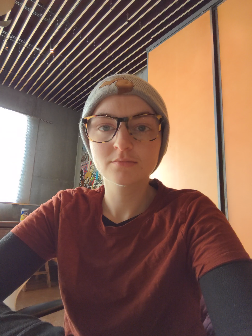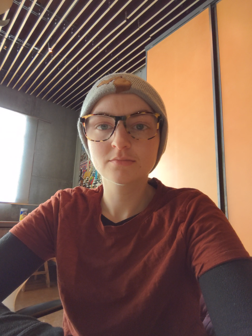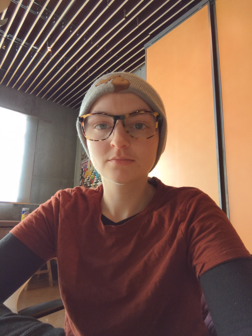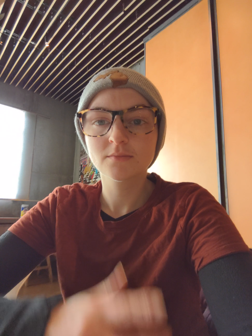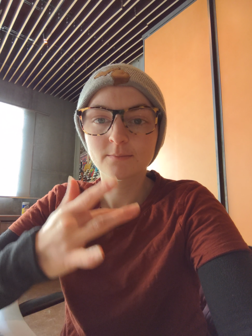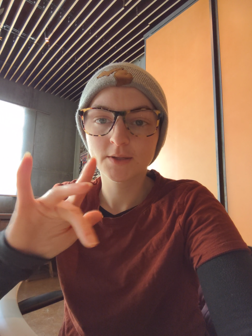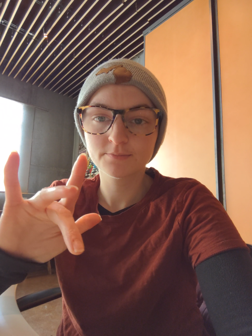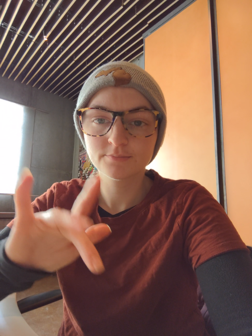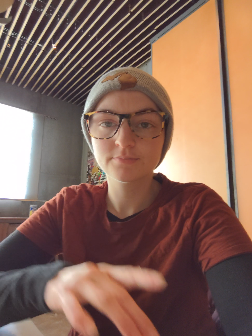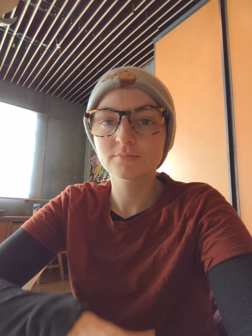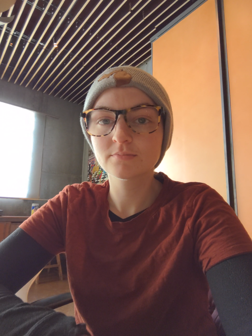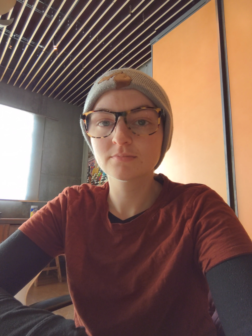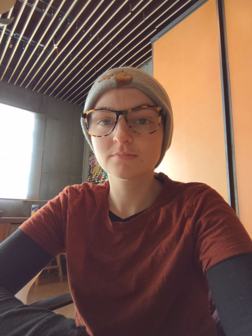empty